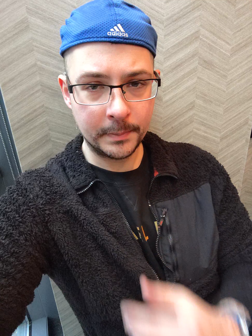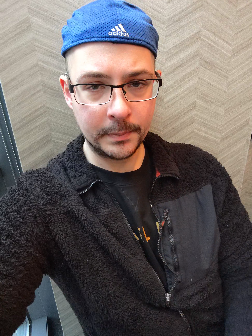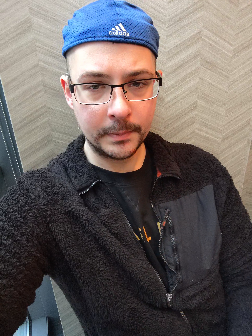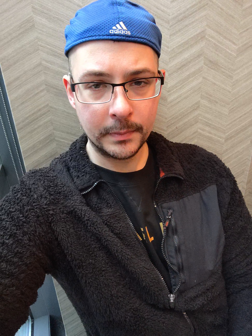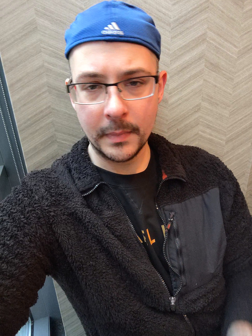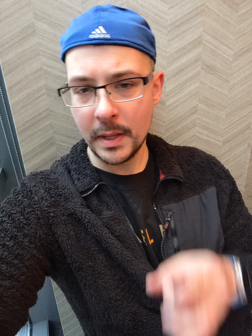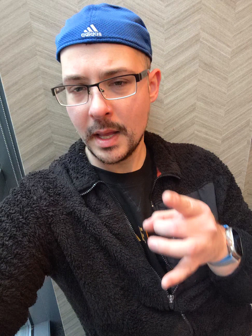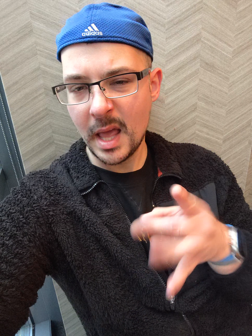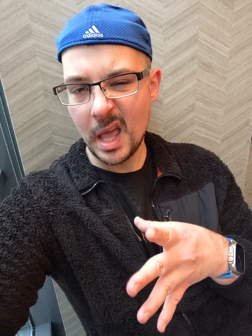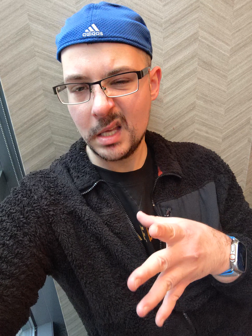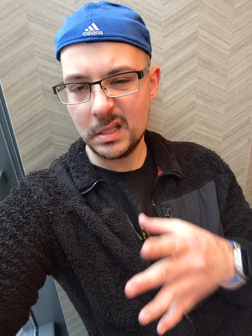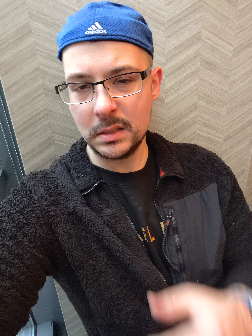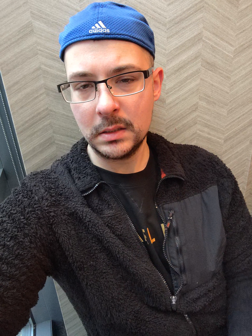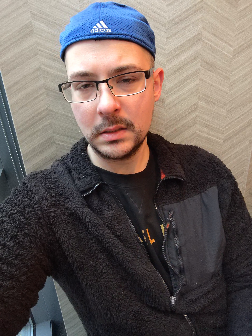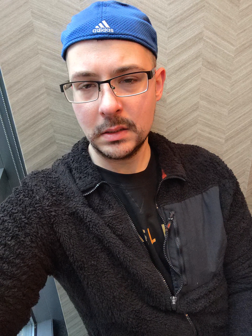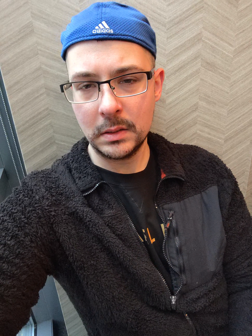hate